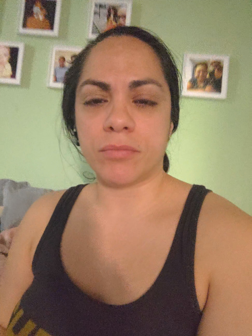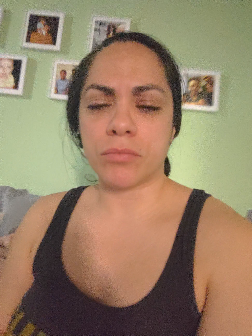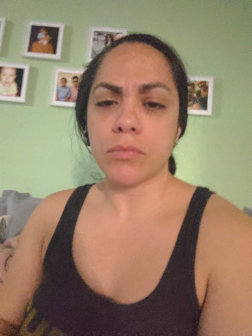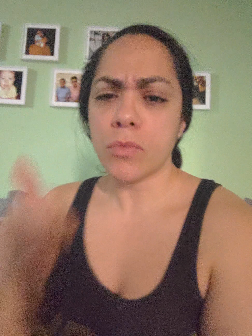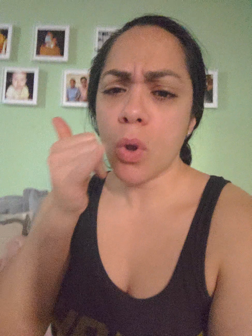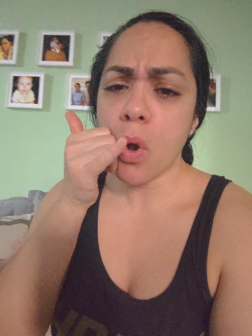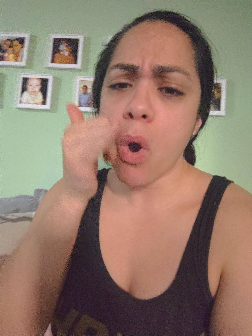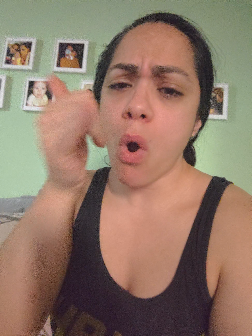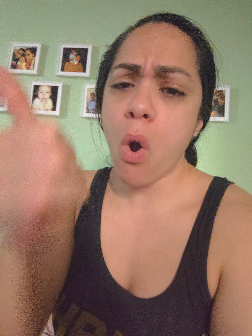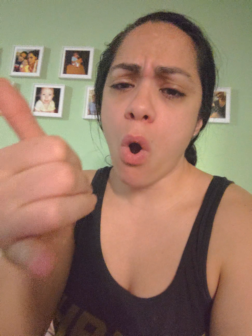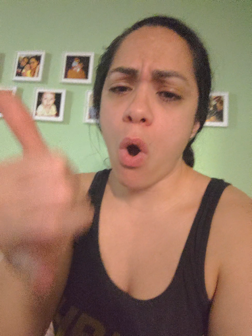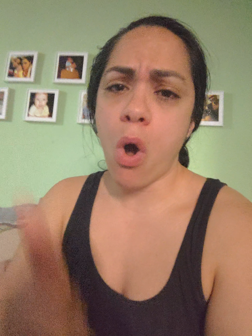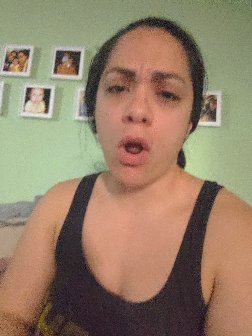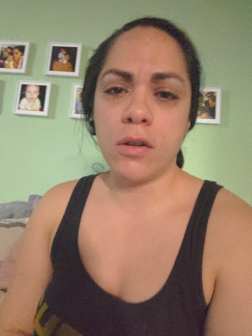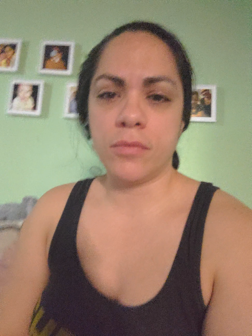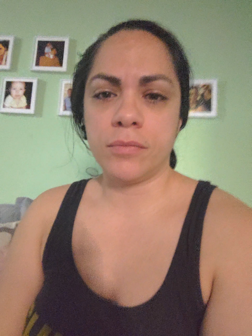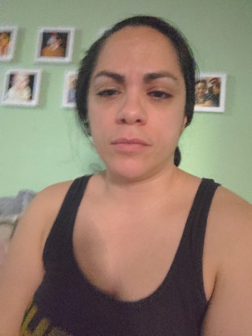call on the phone